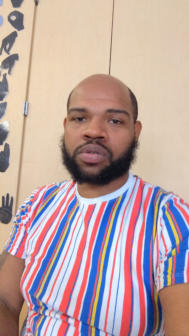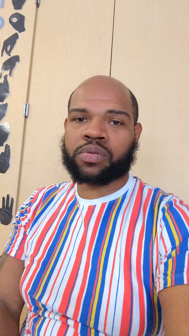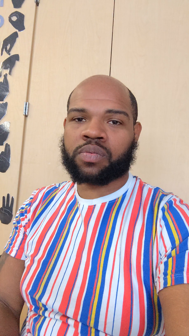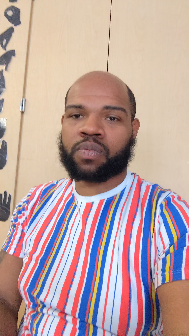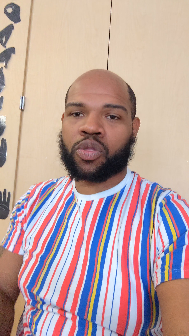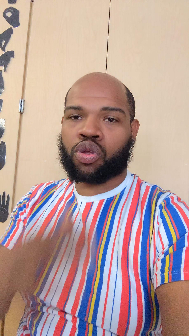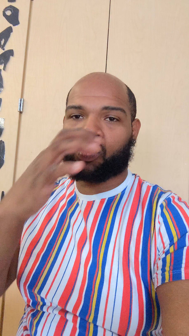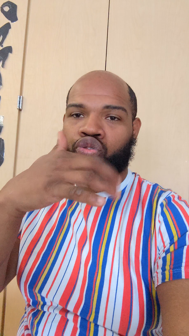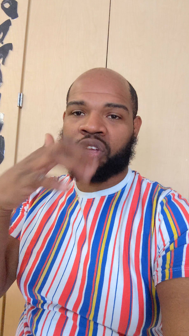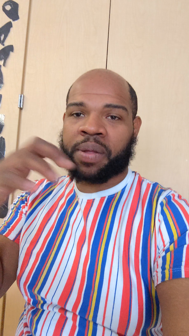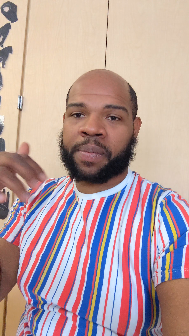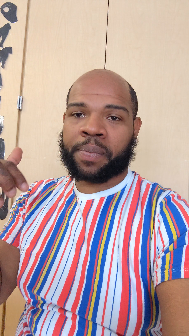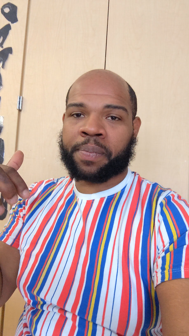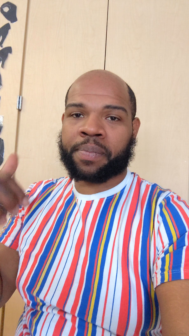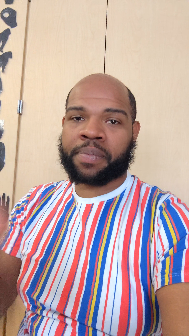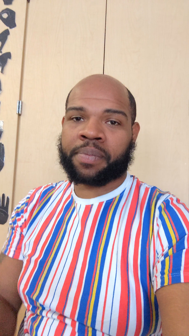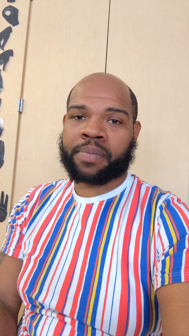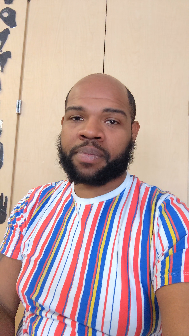grapes